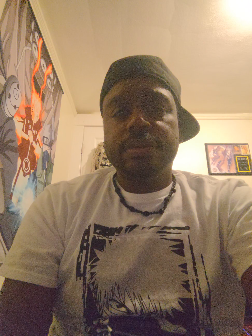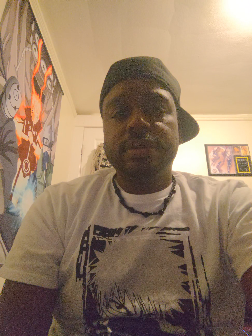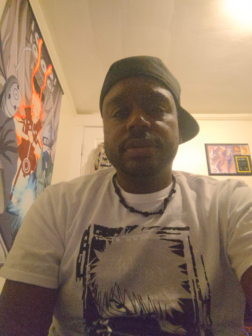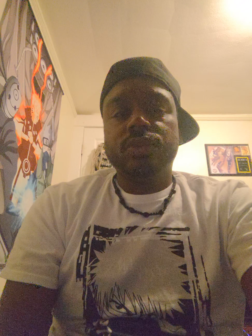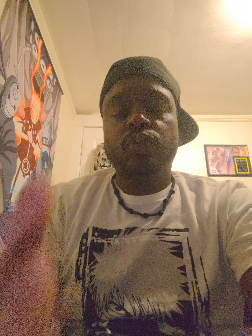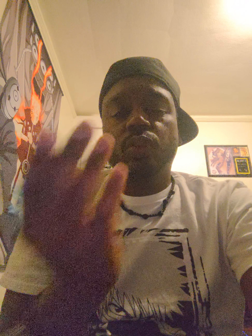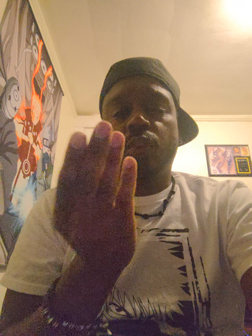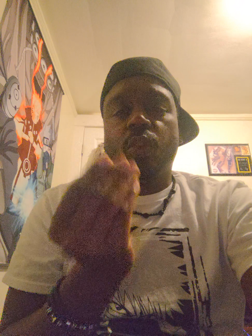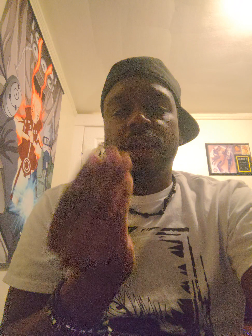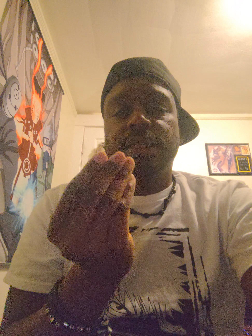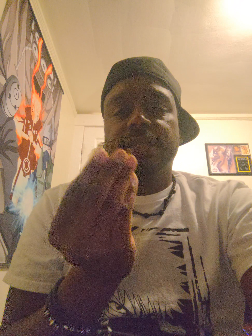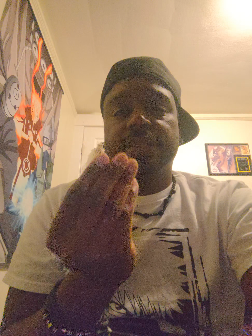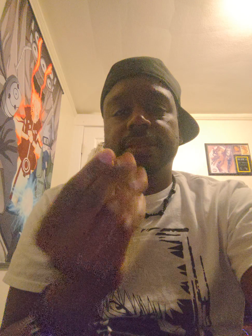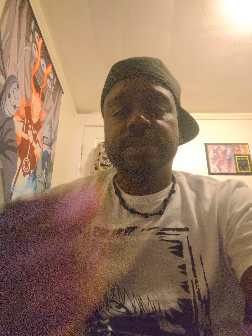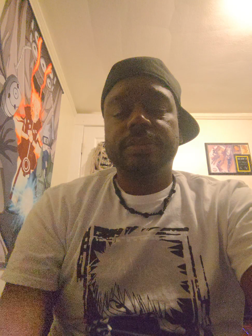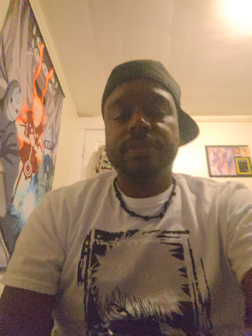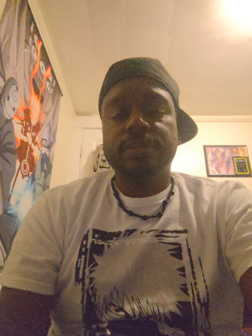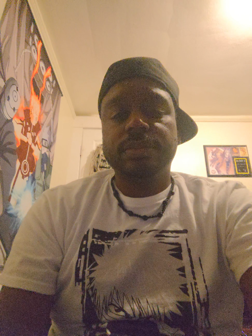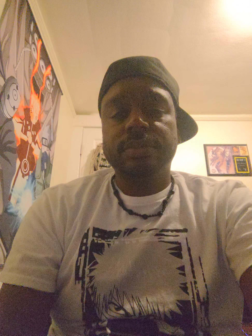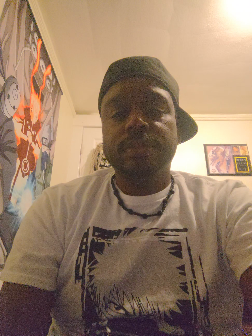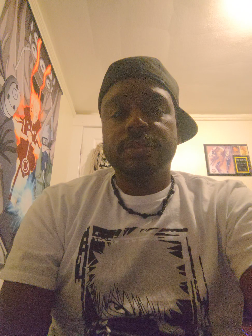wet